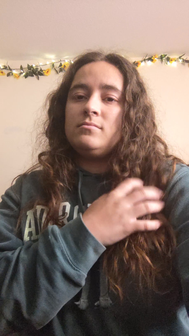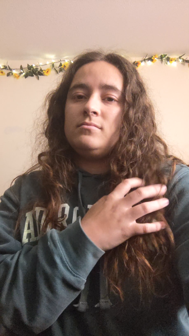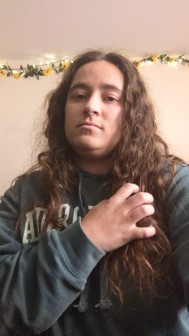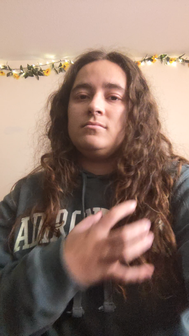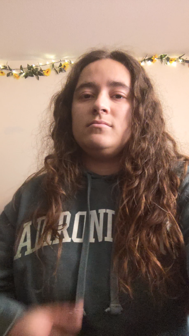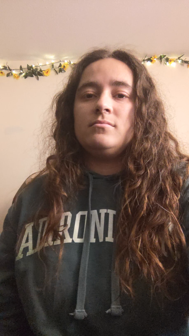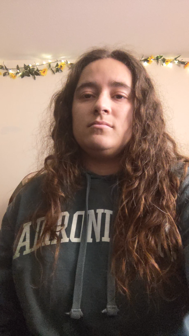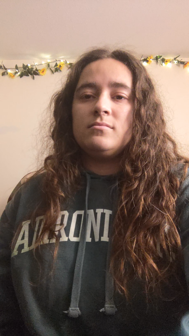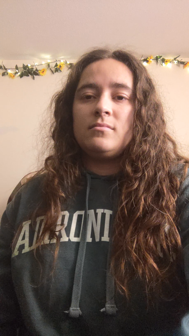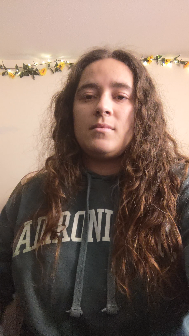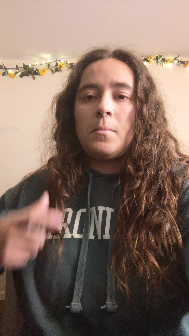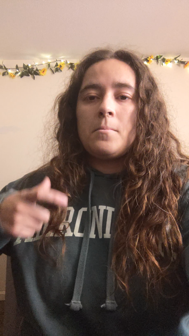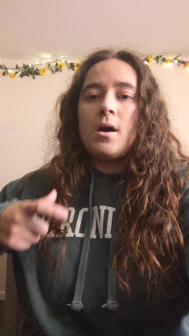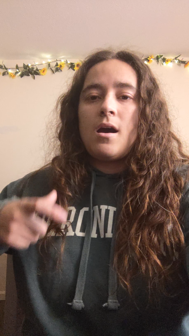plate